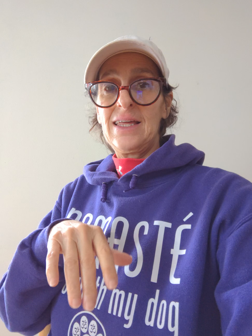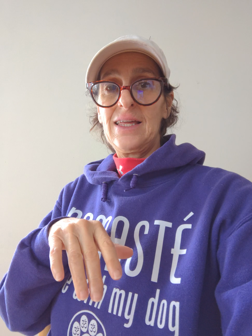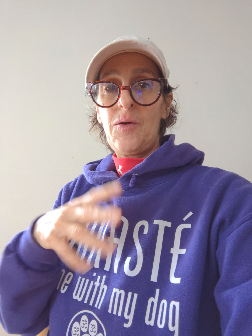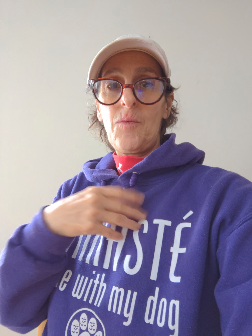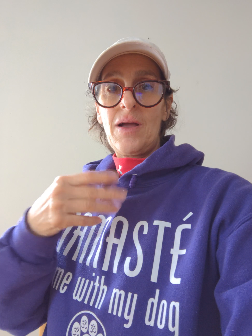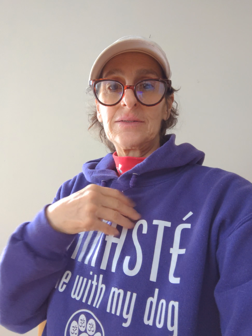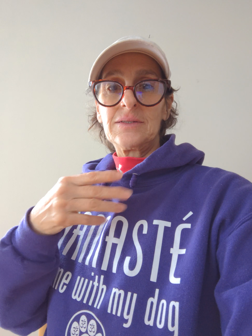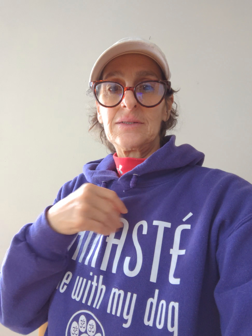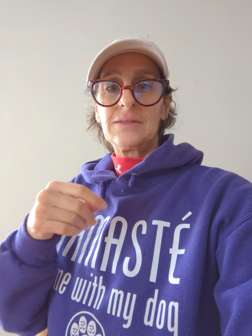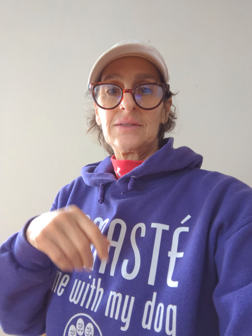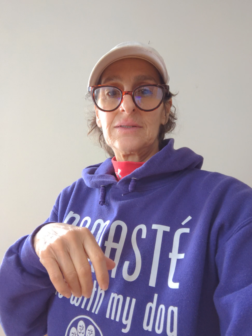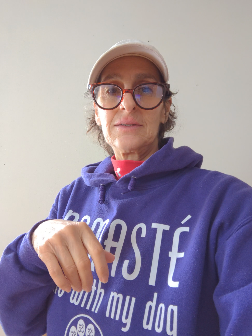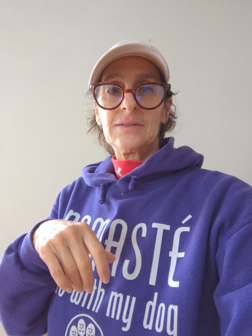white